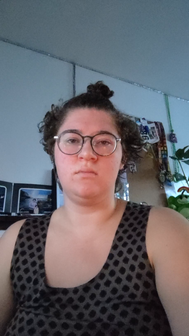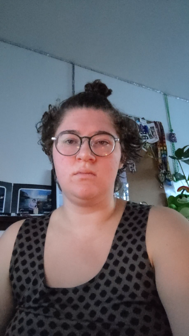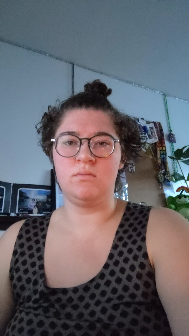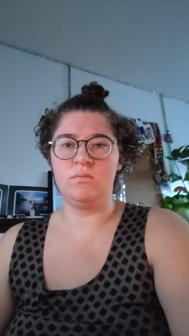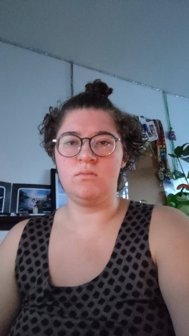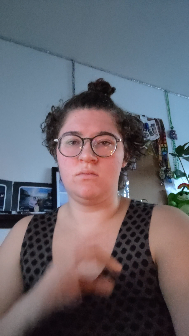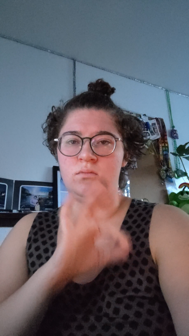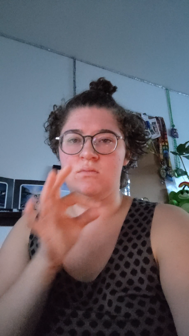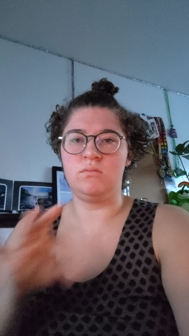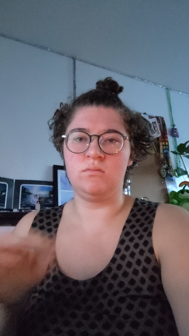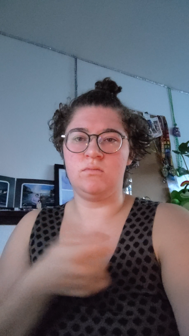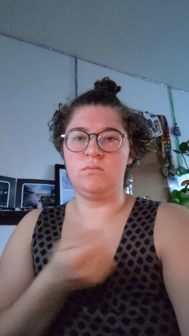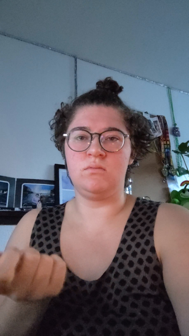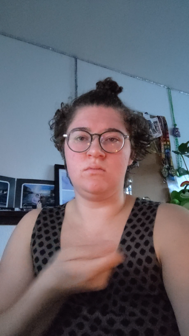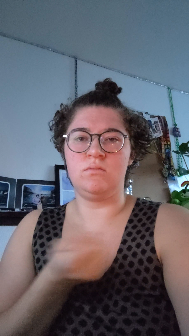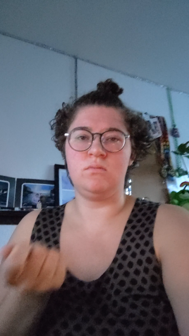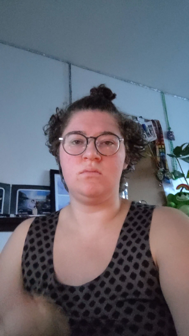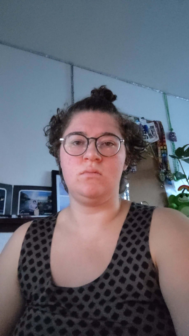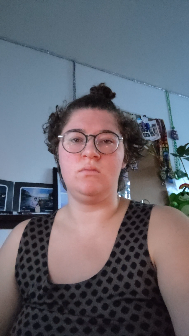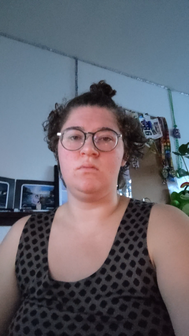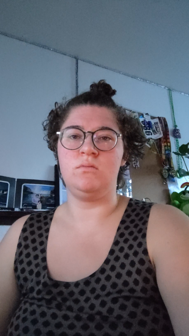hose